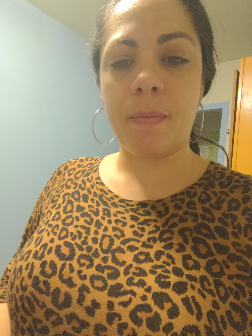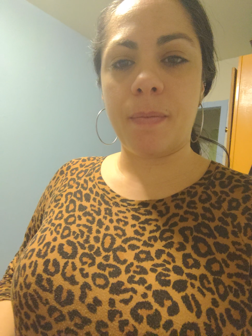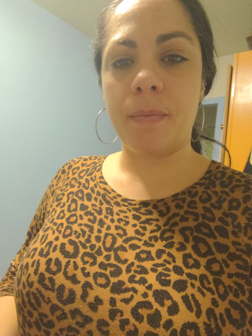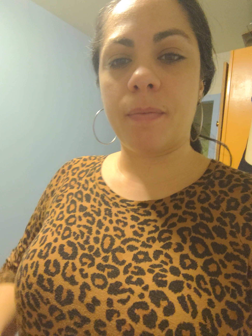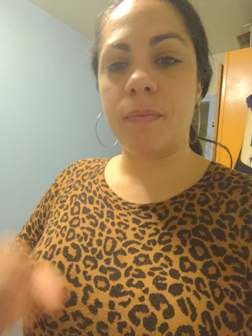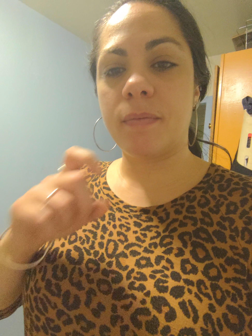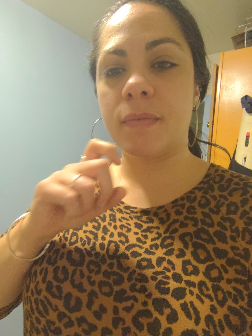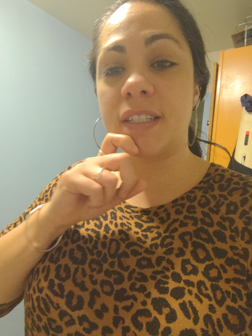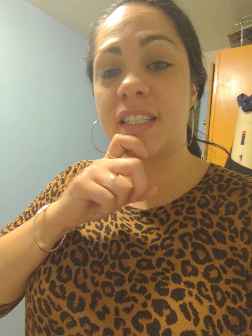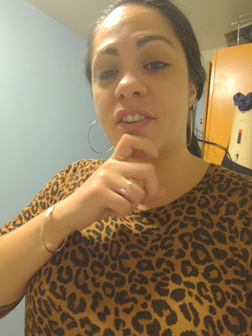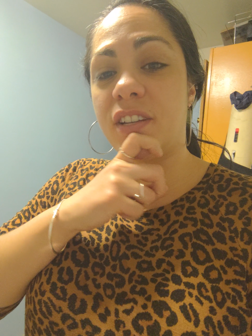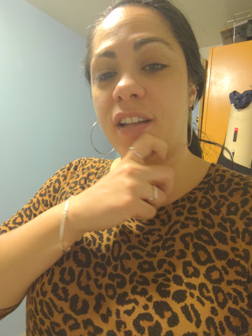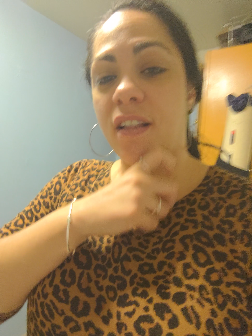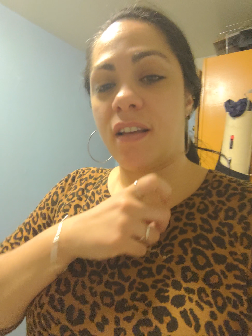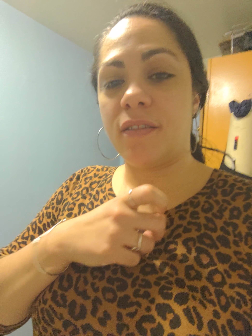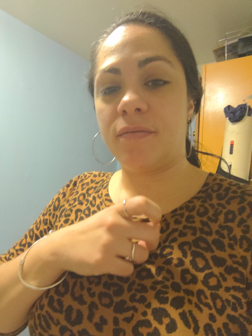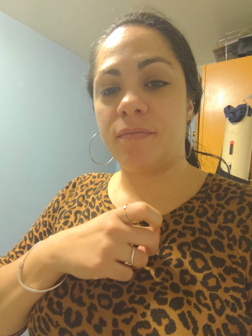cereal